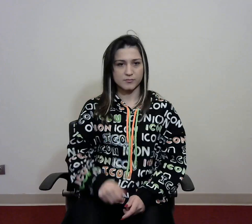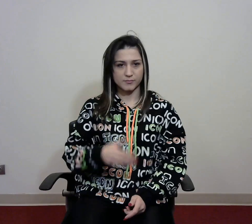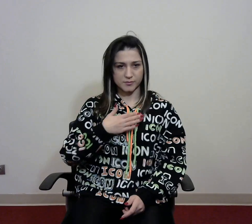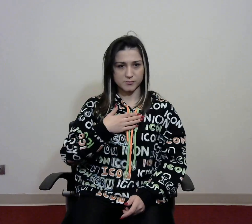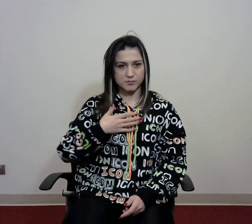biz